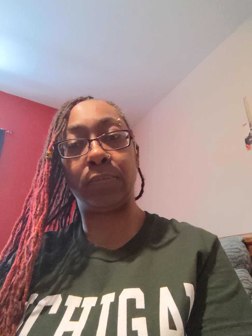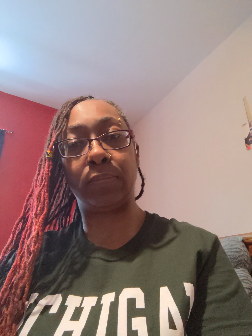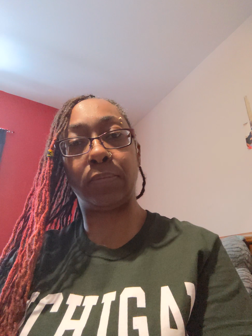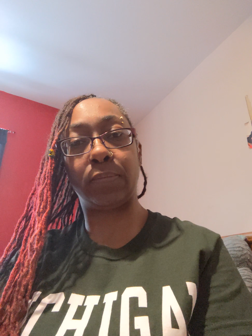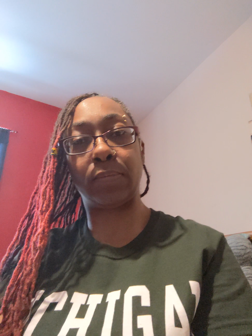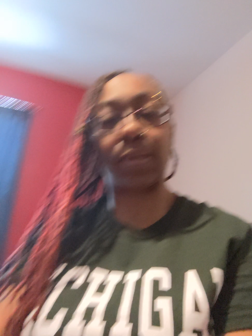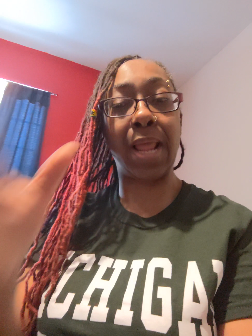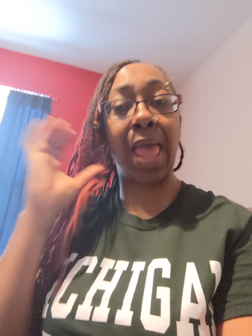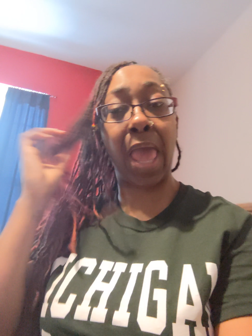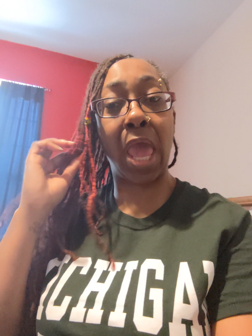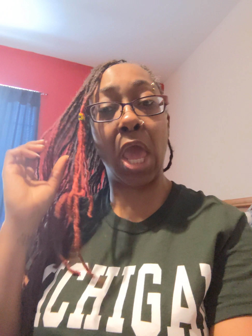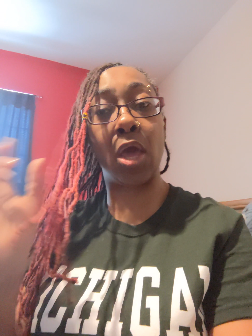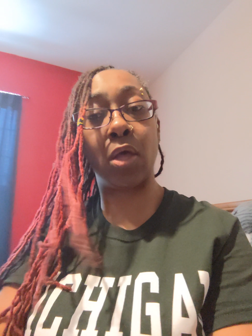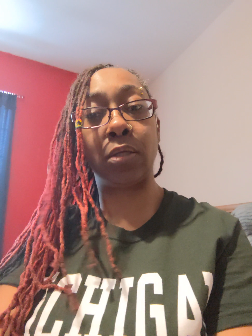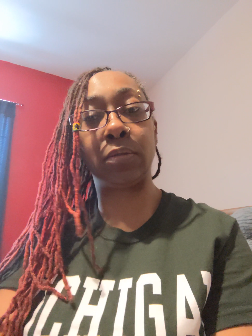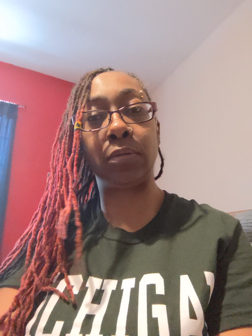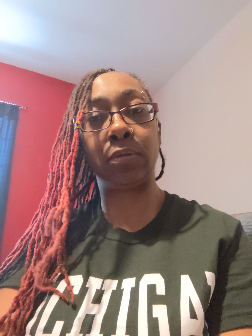hair